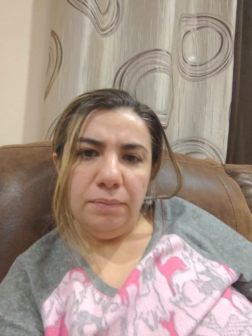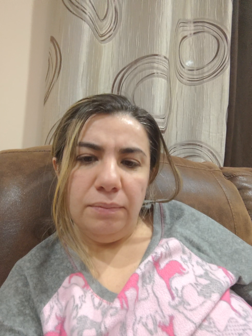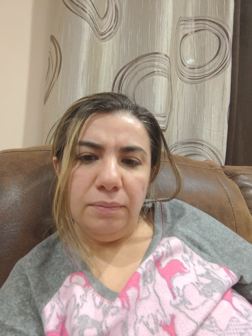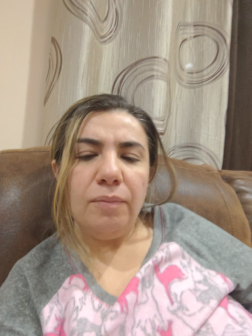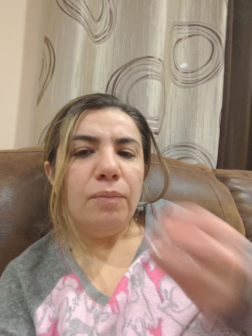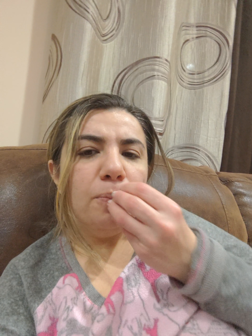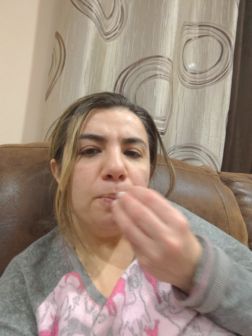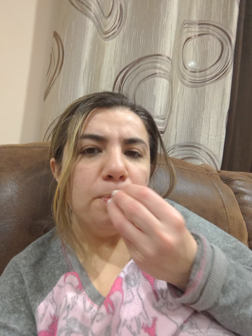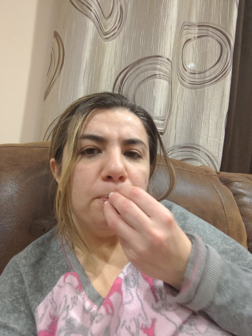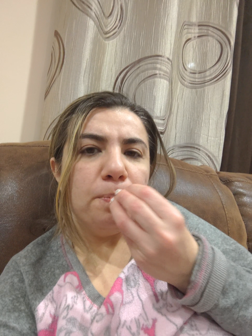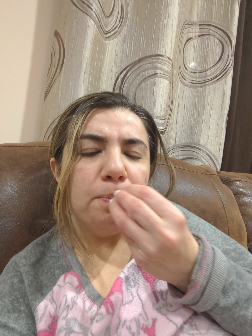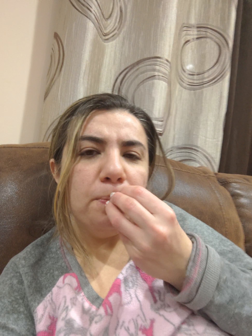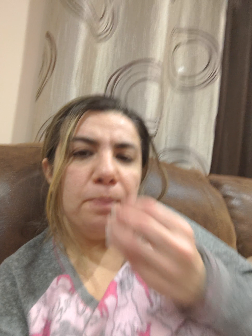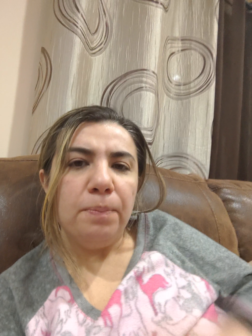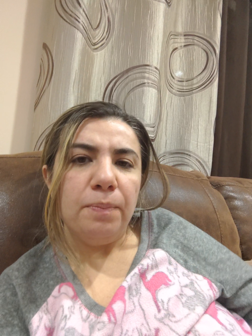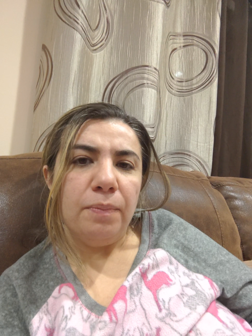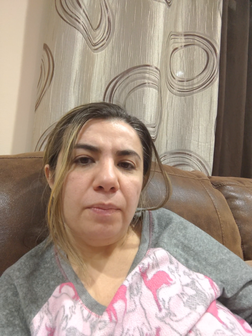food